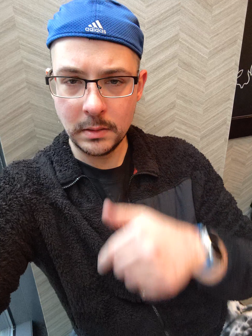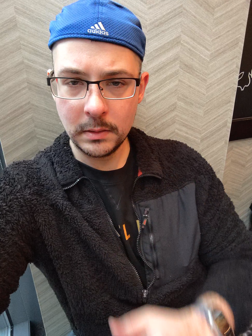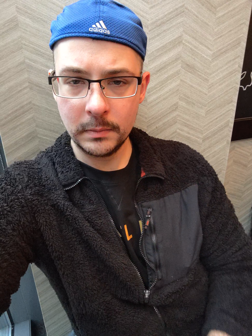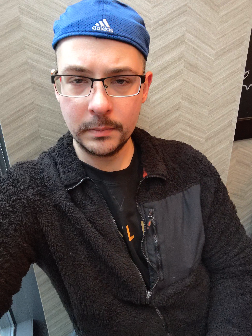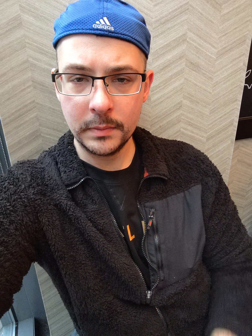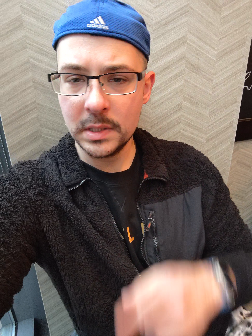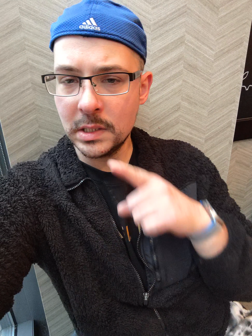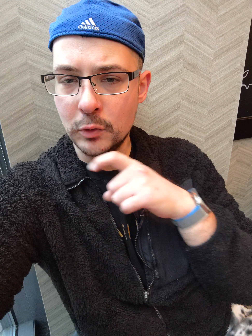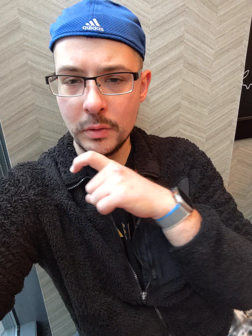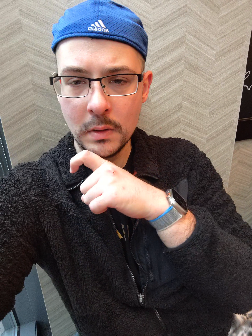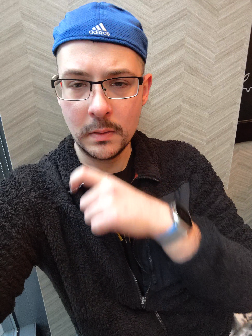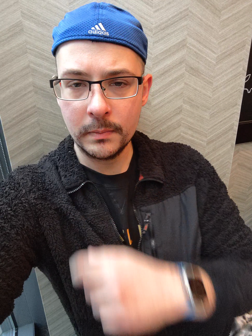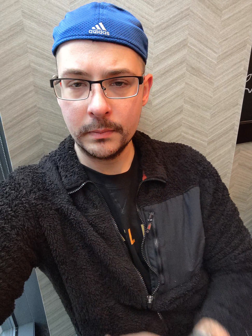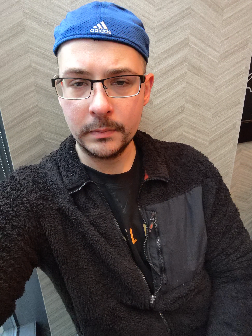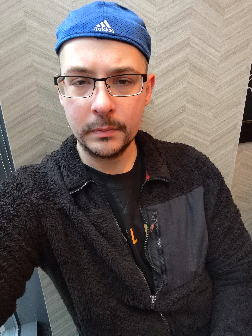cereal